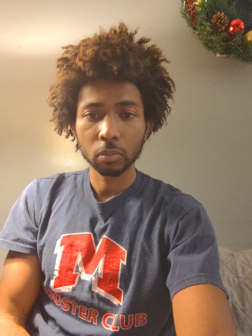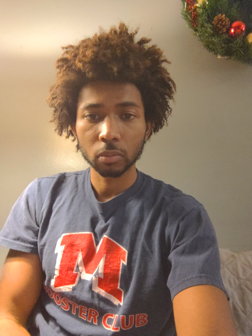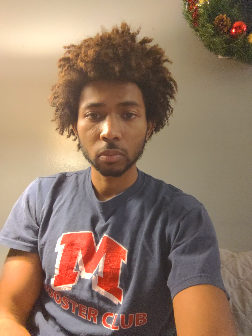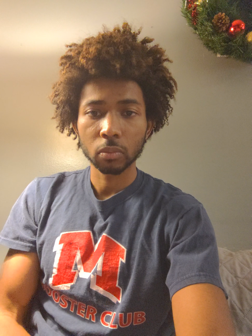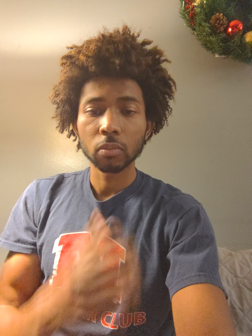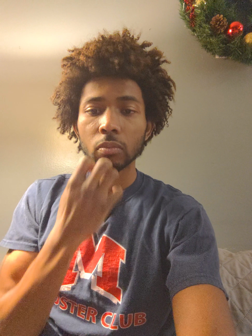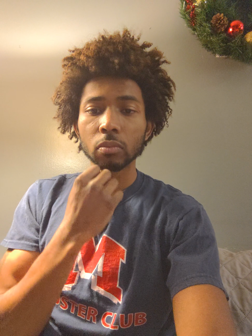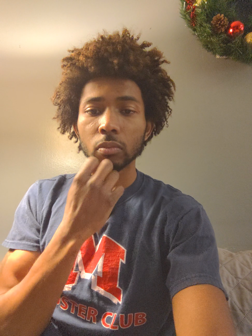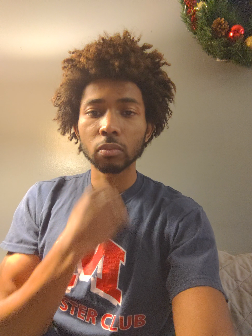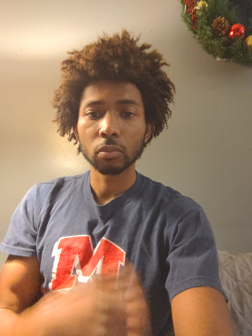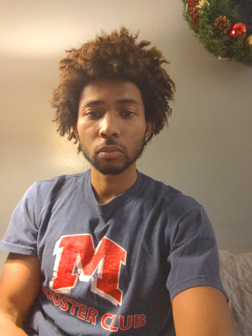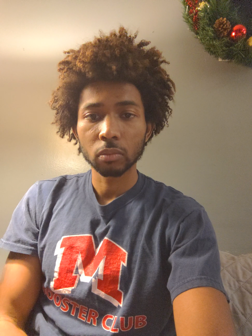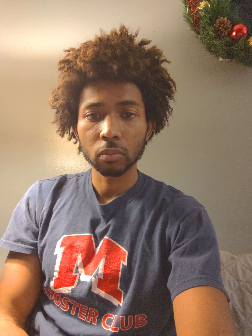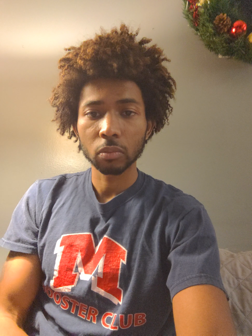underwear